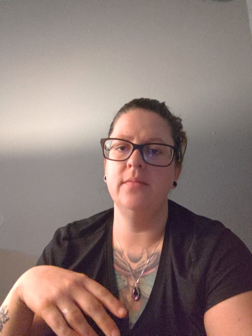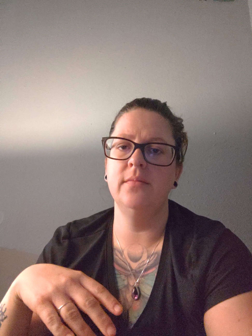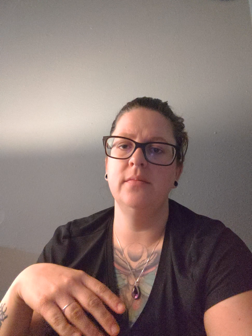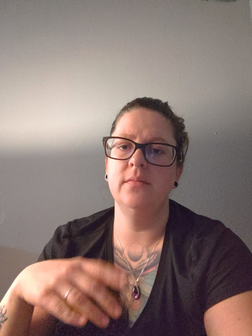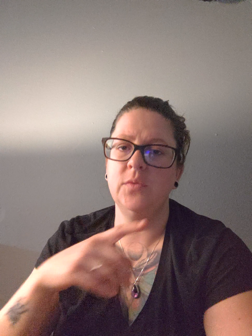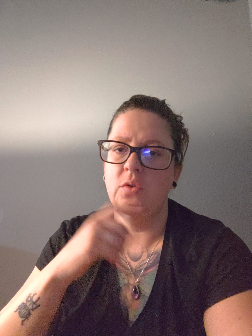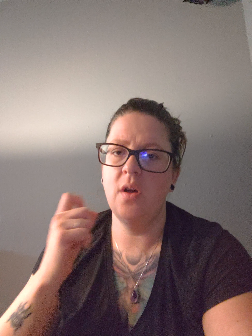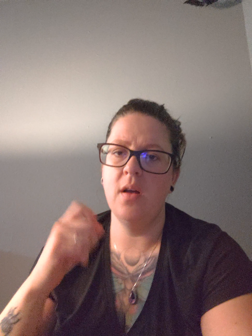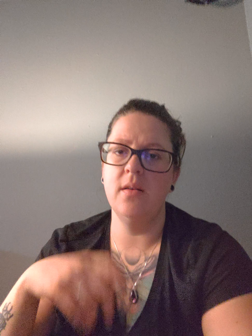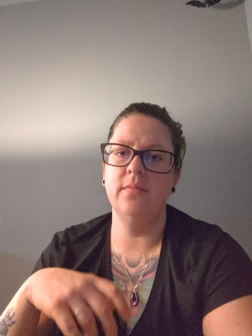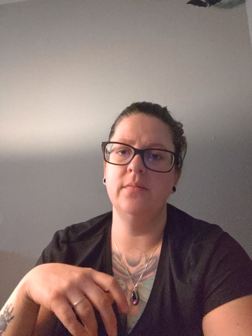dry